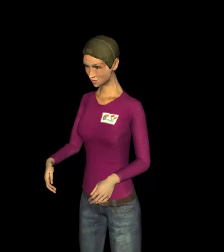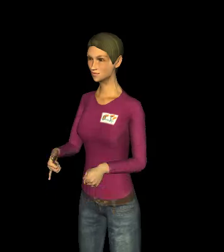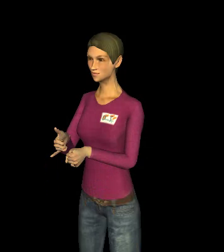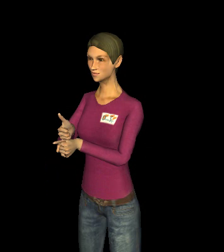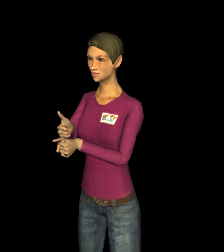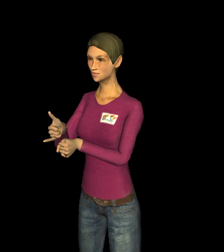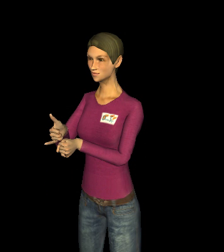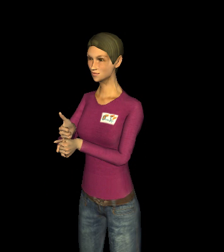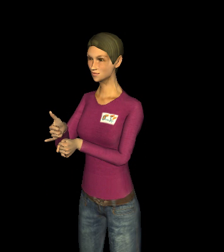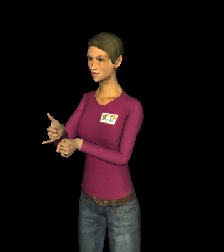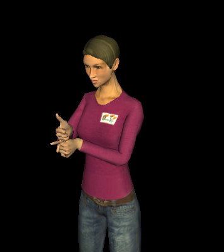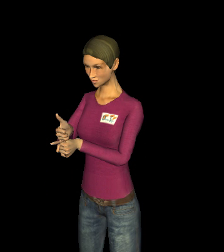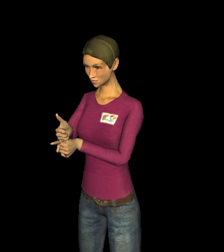قهوة